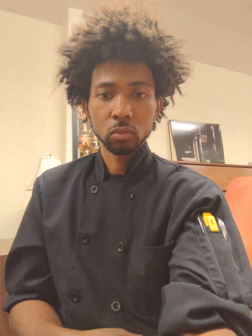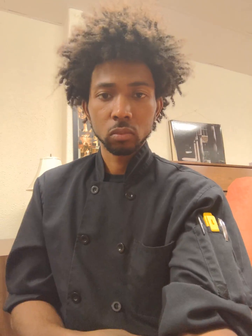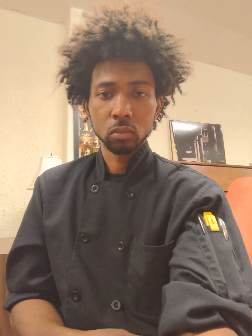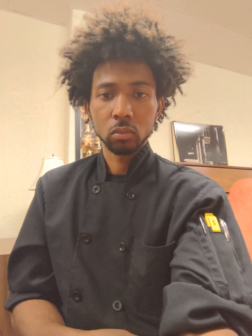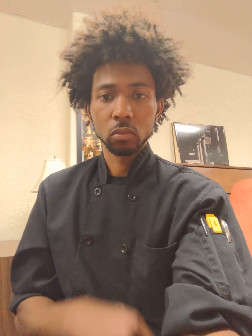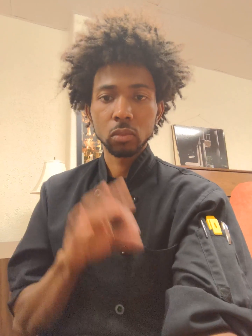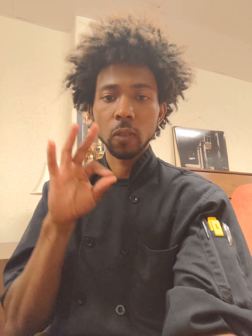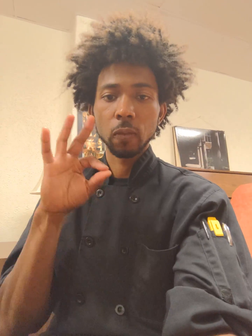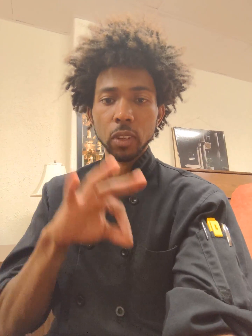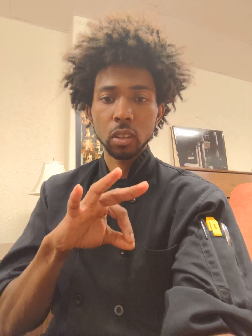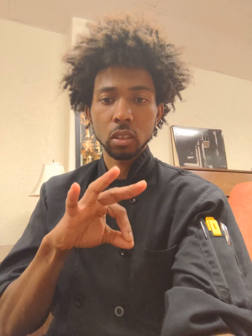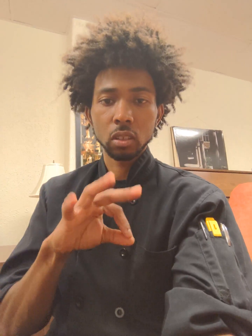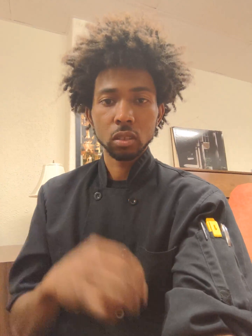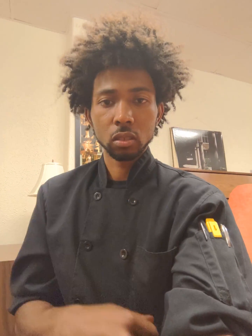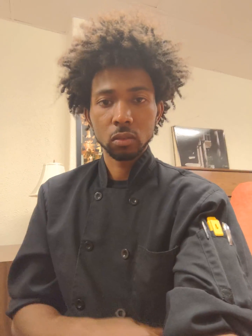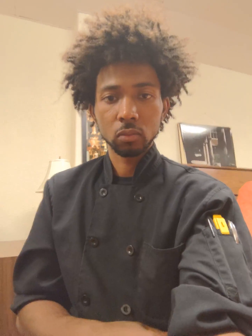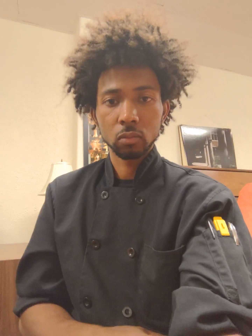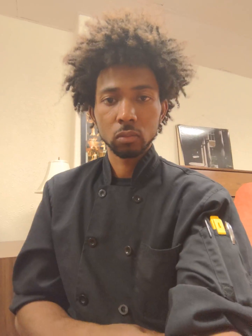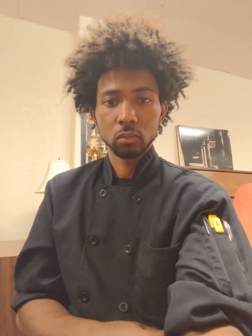fit